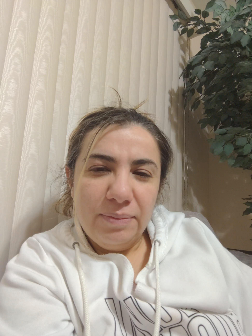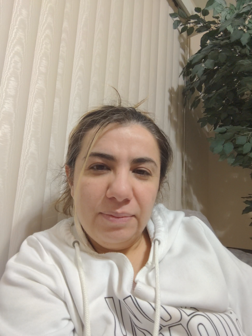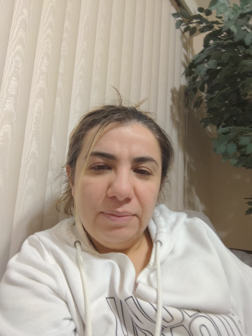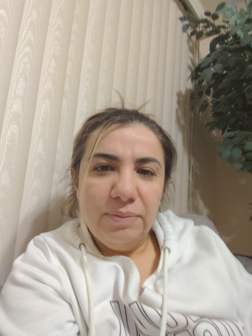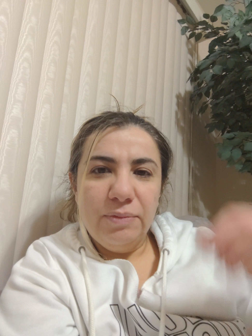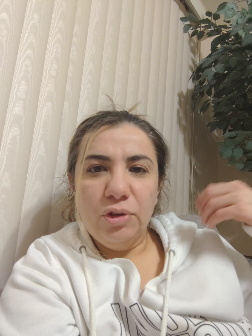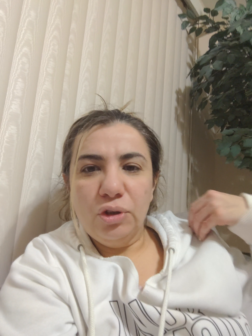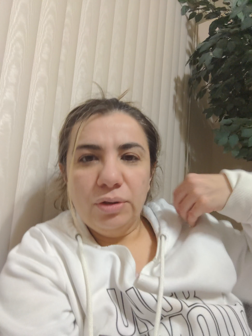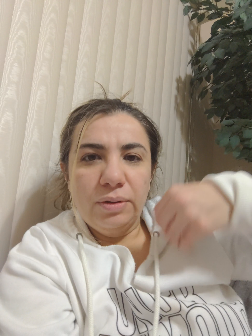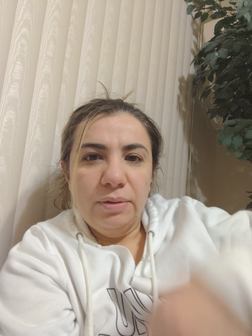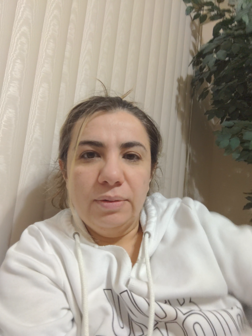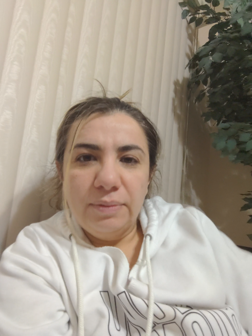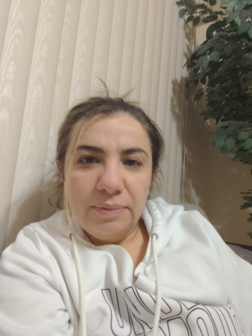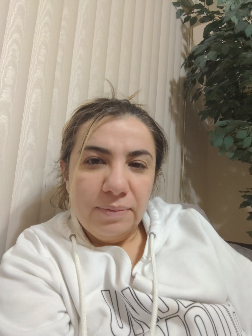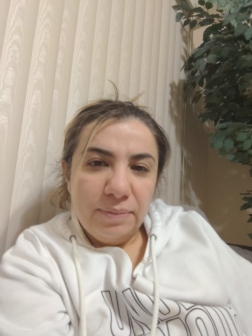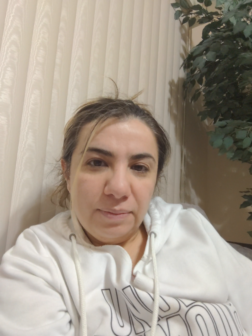jacket